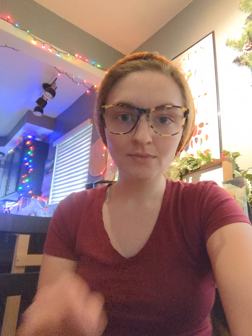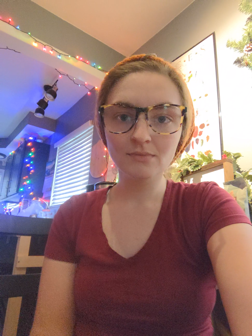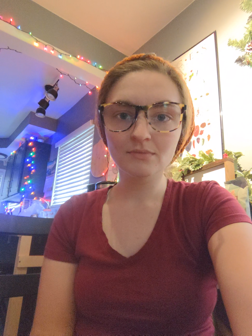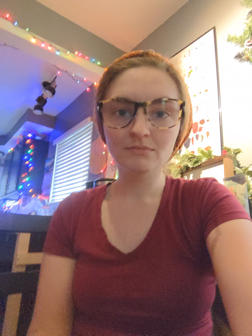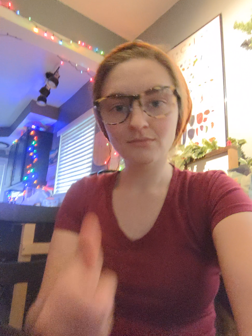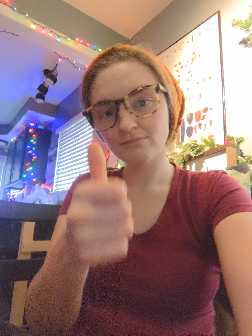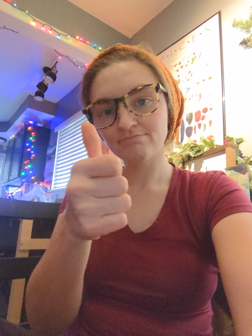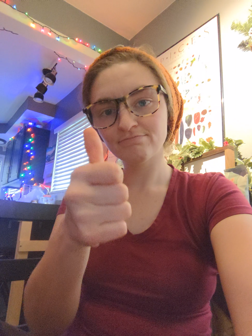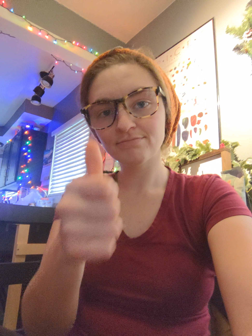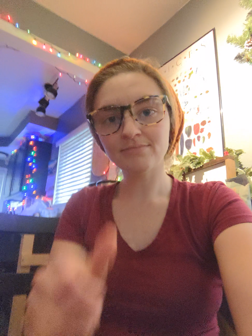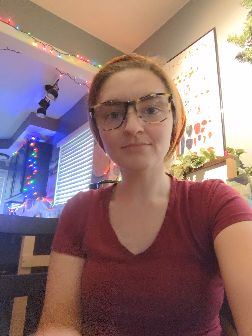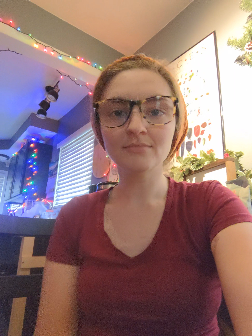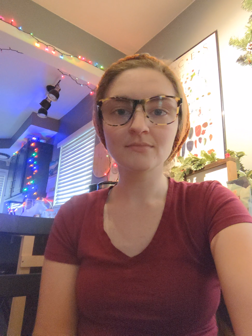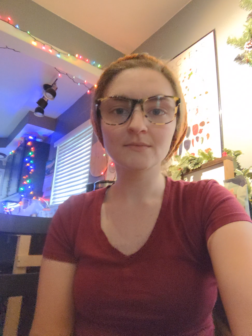yourself